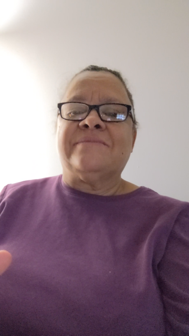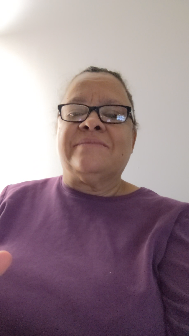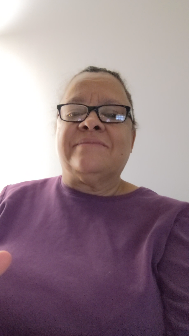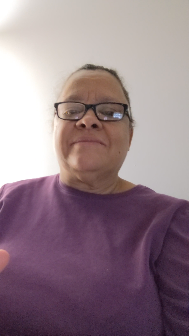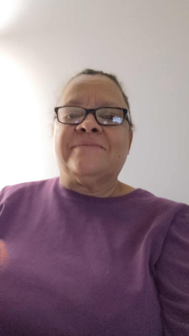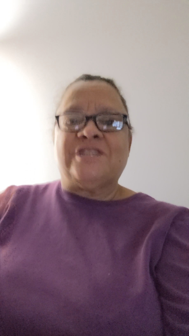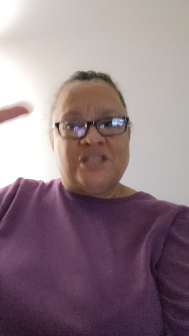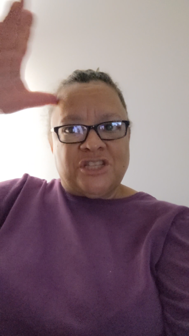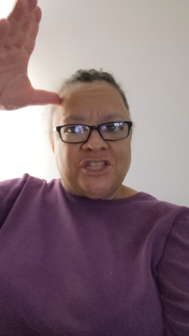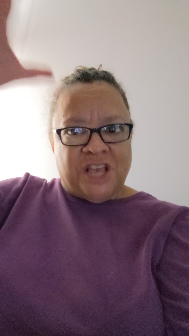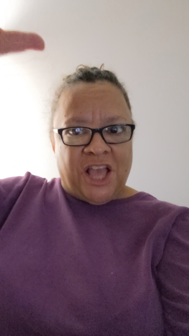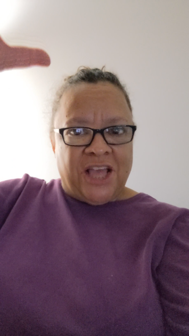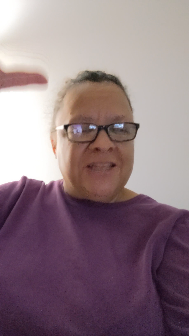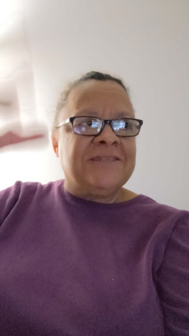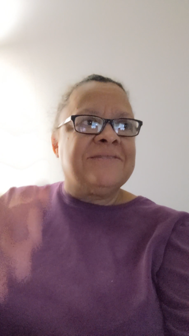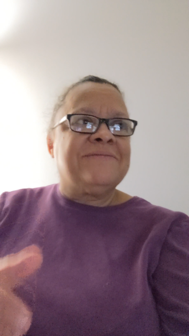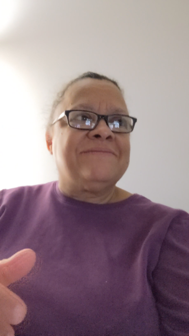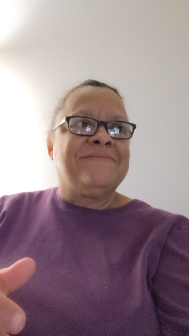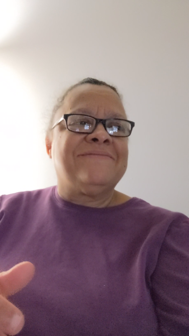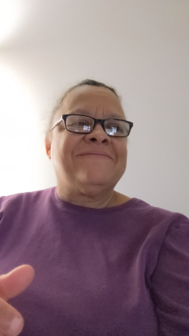deer